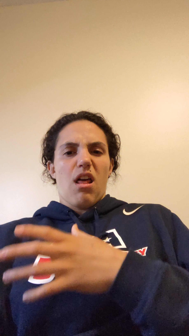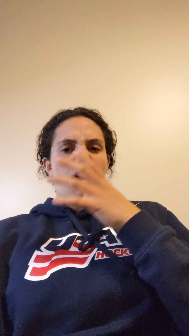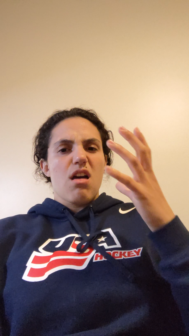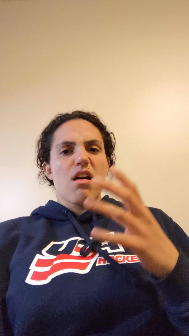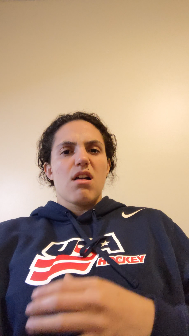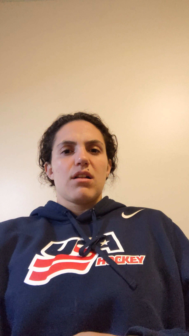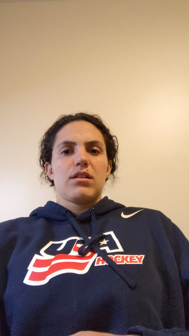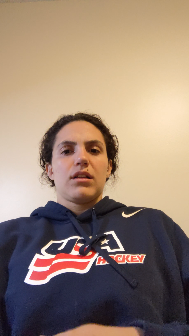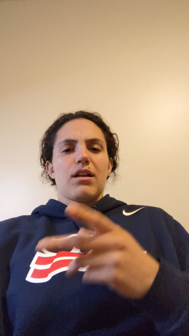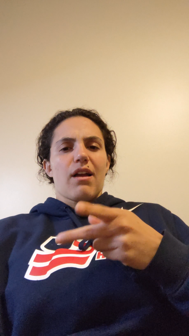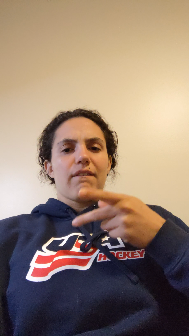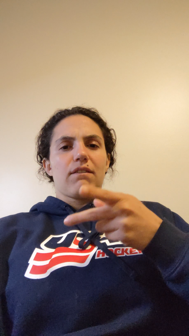careful